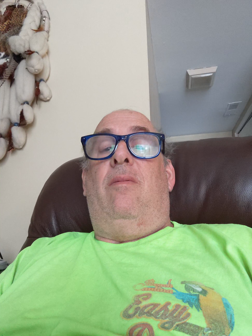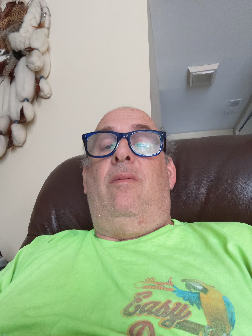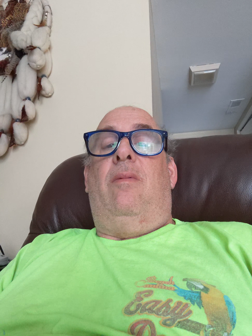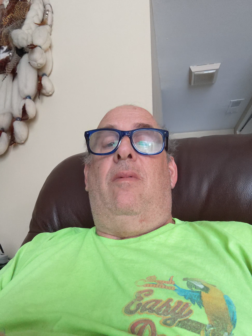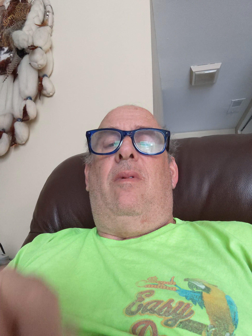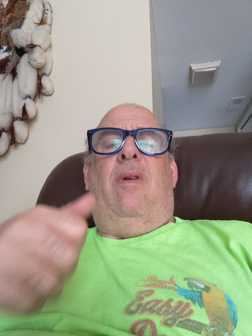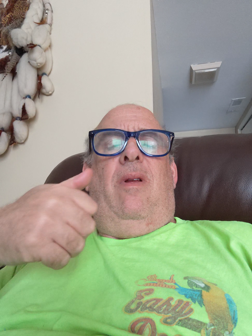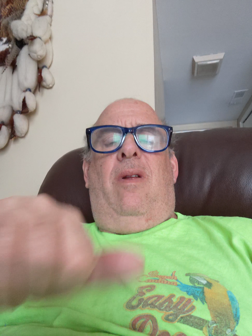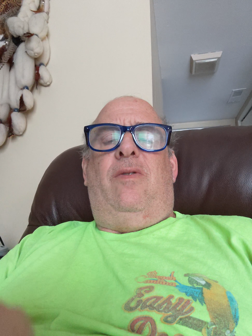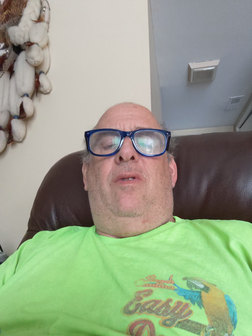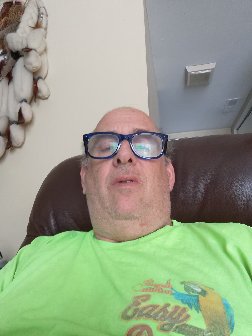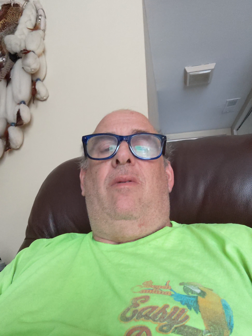hide